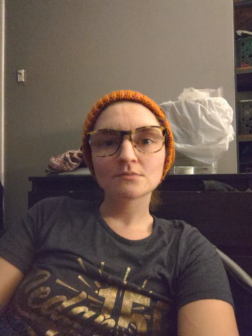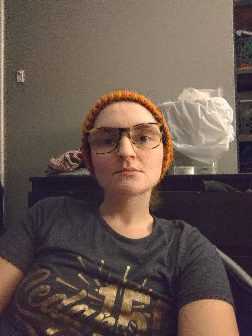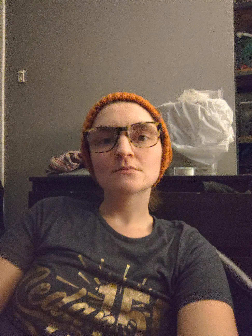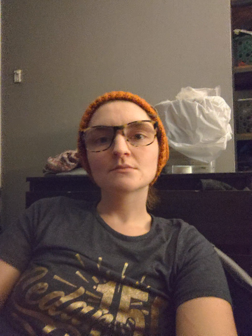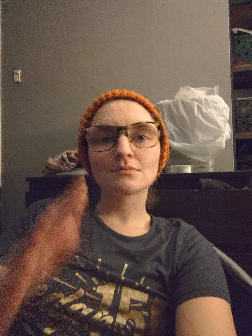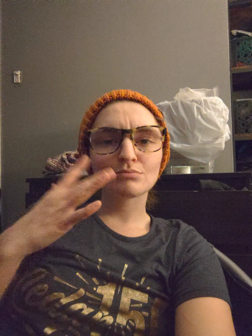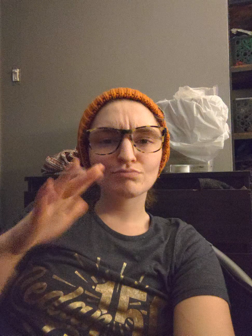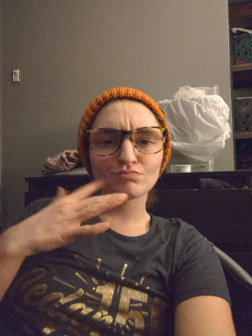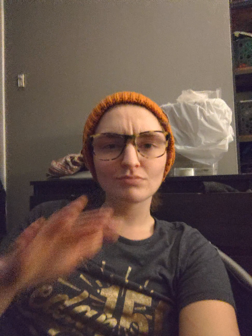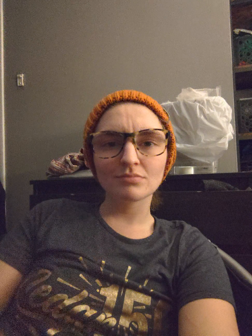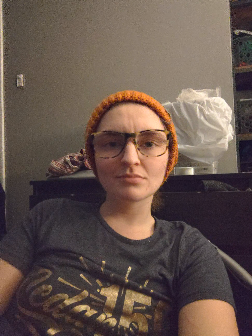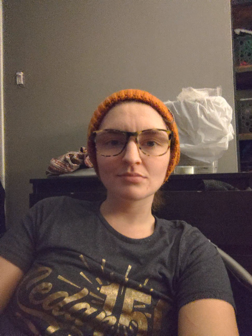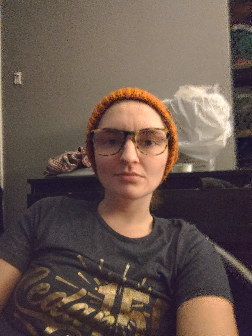noisy